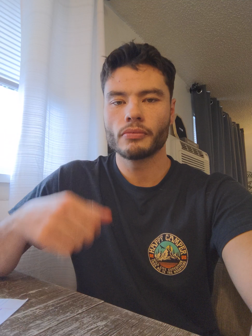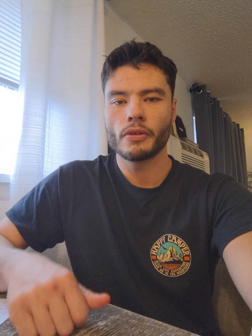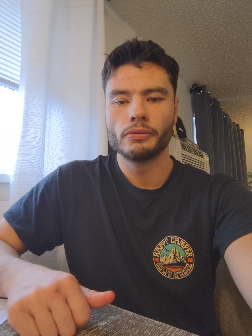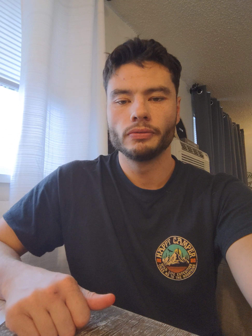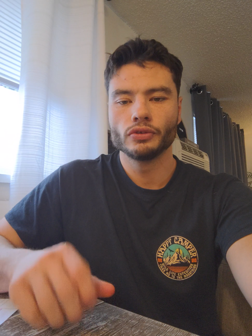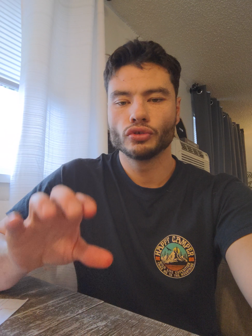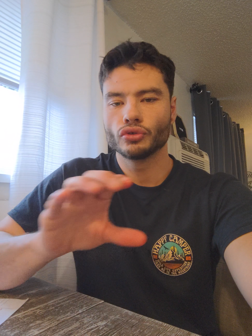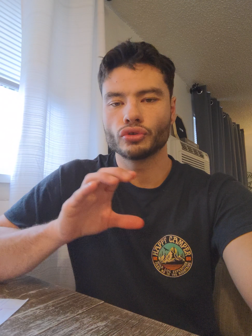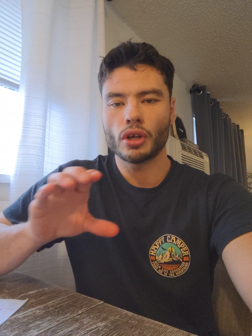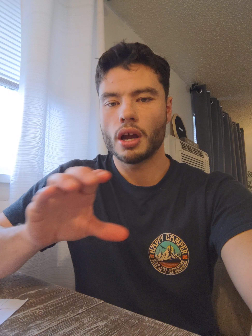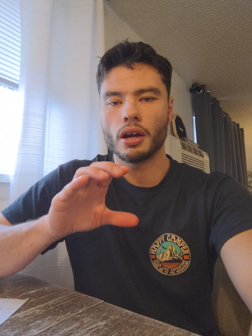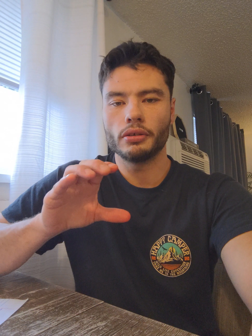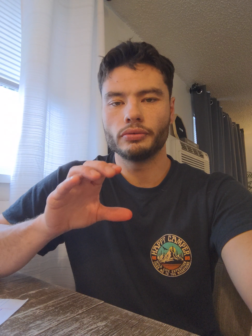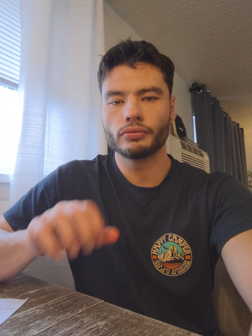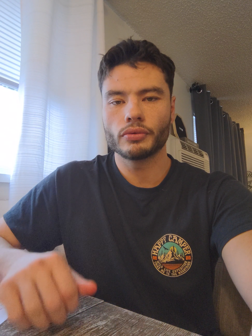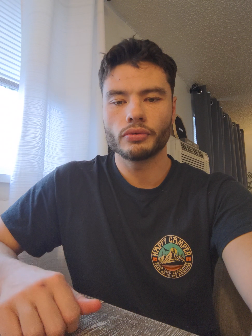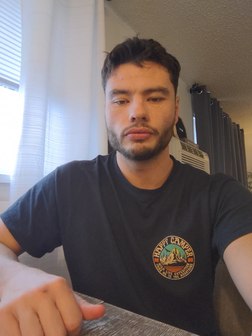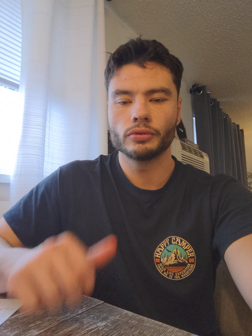chocolate